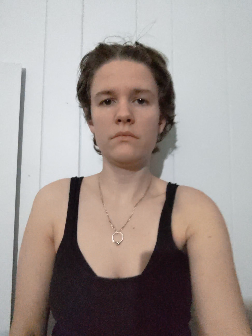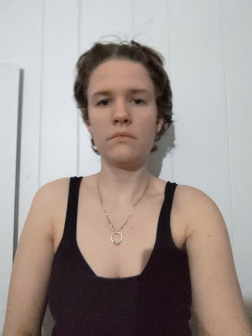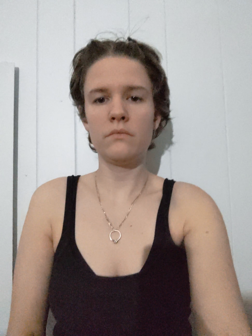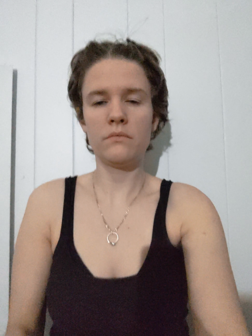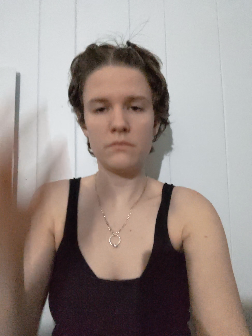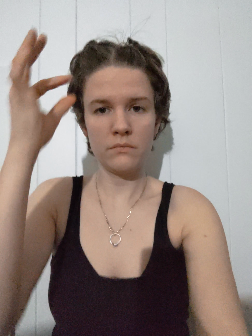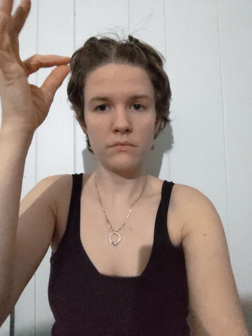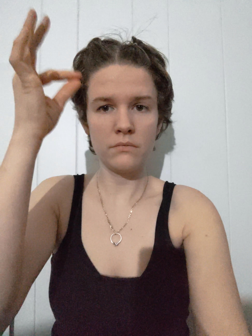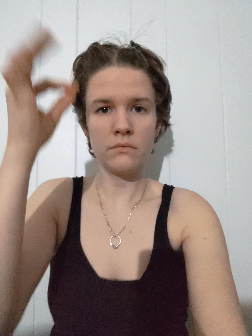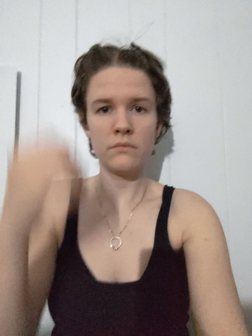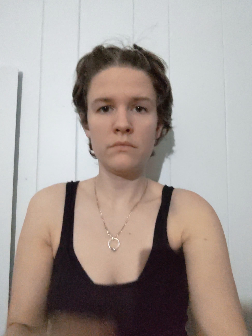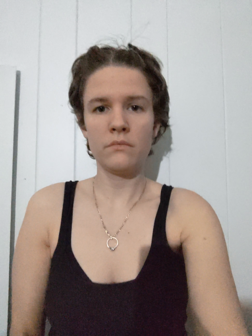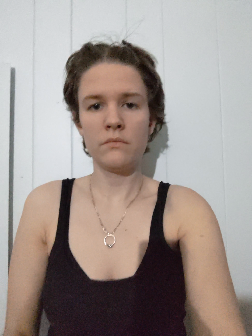hair